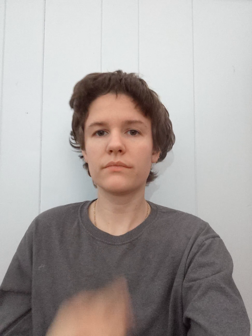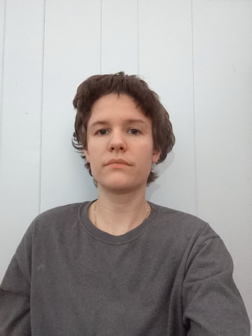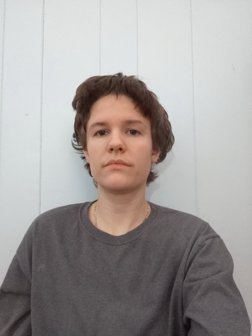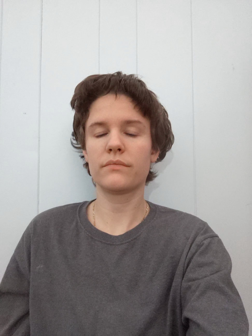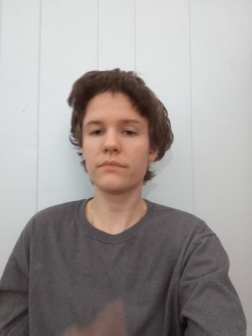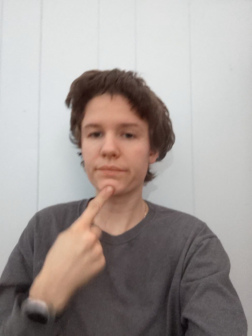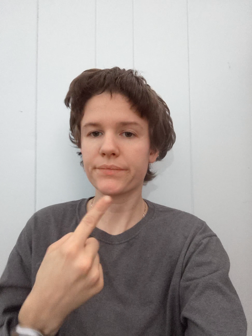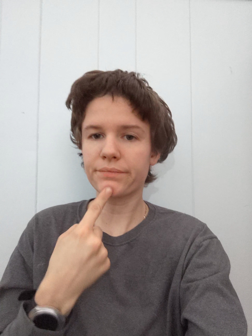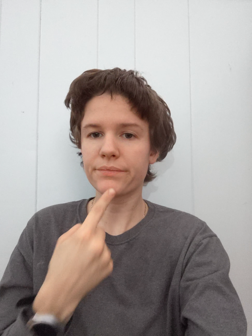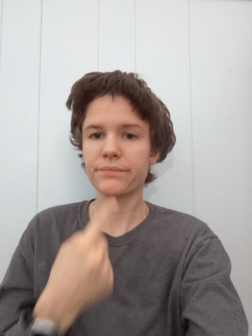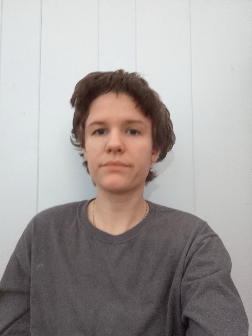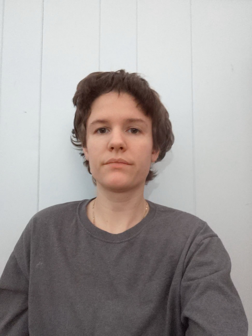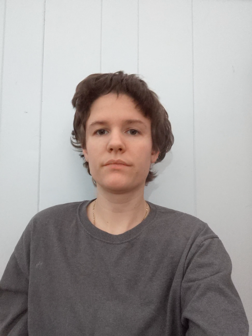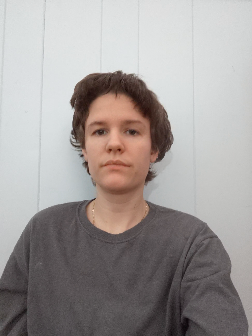say